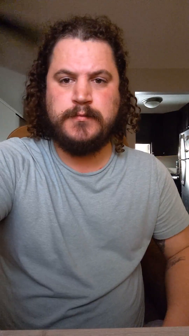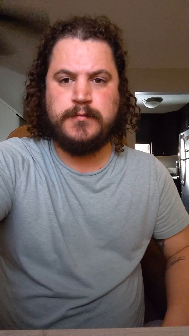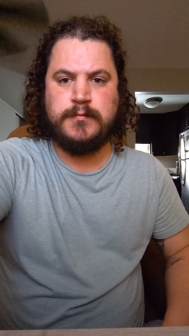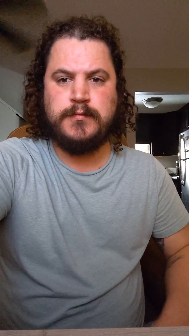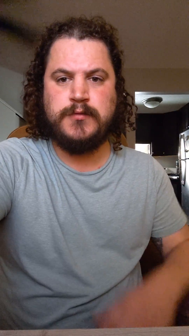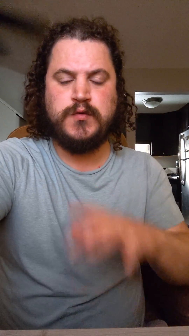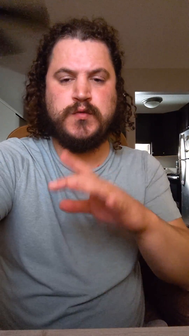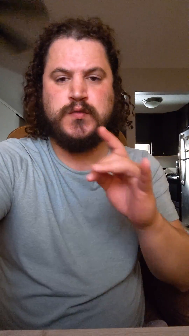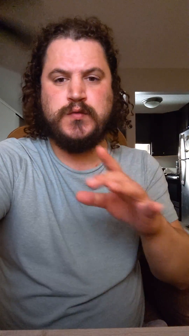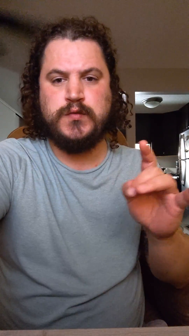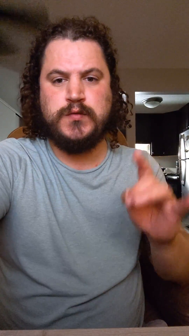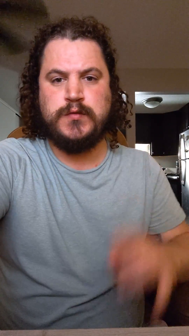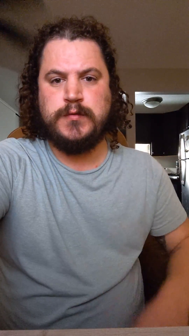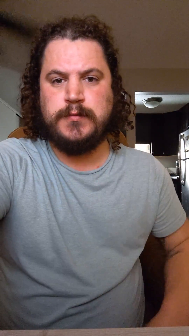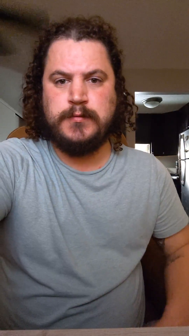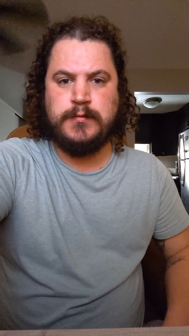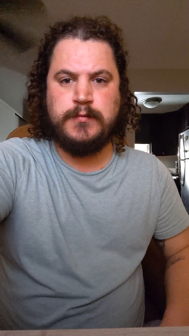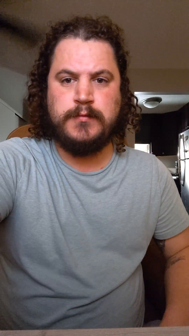choose